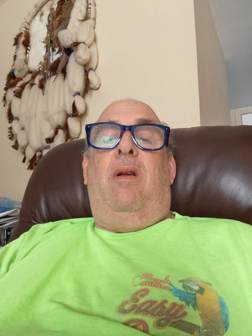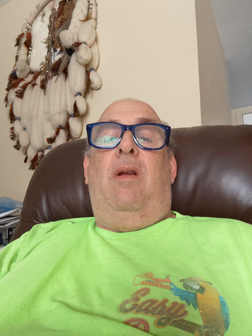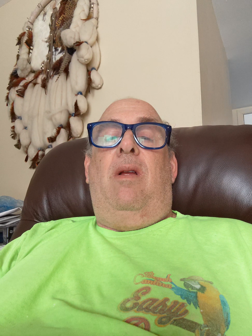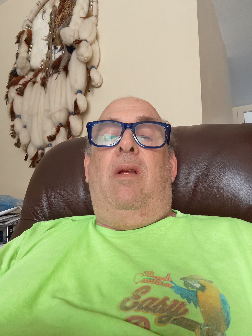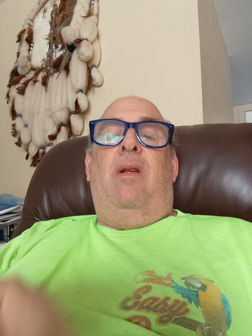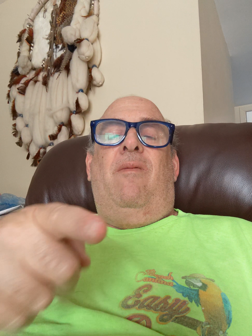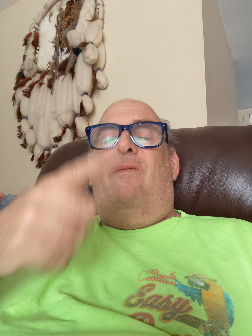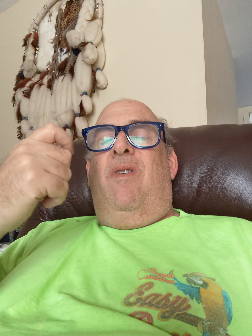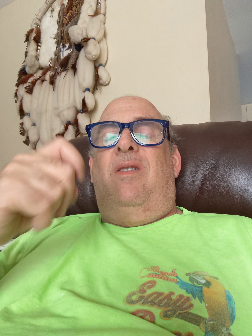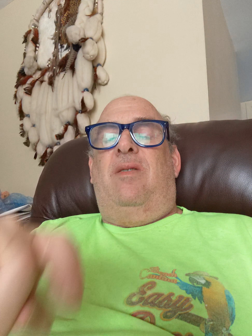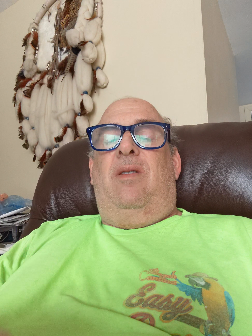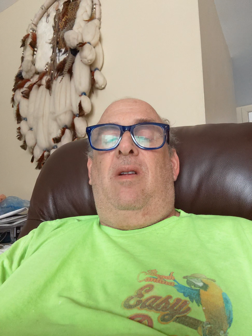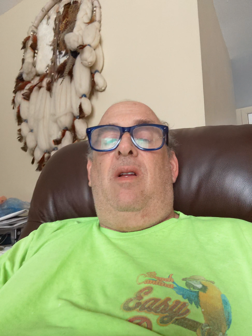fast